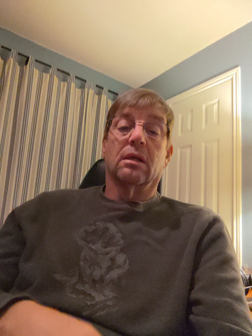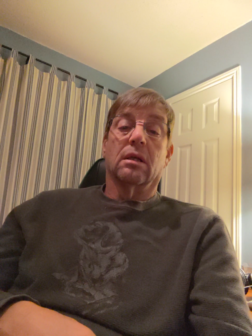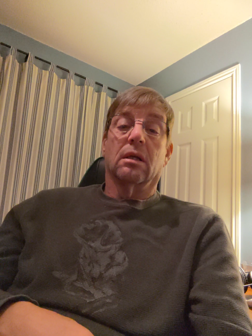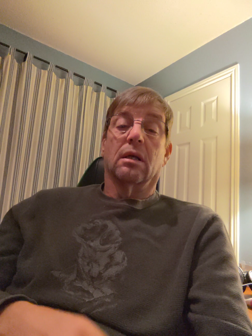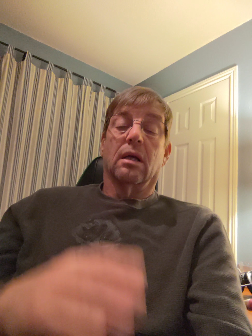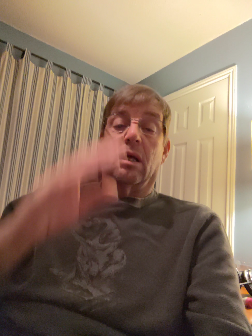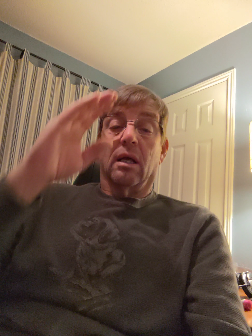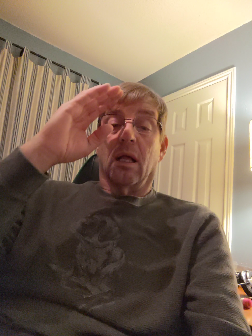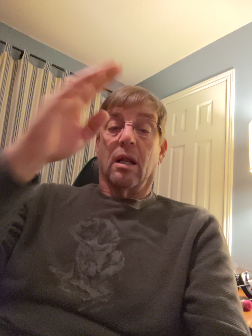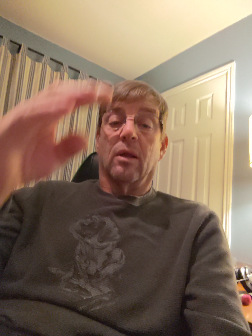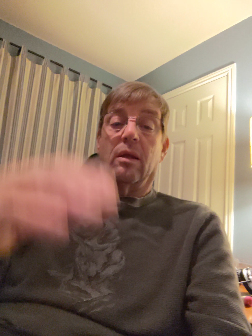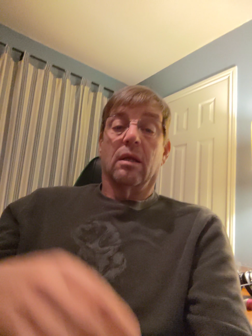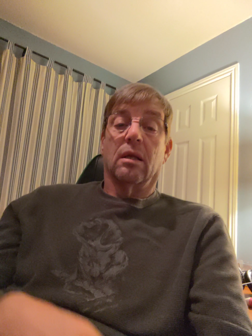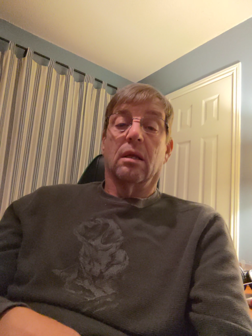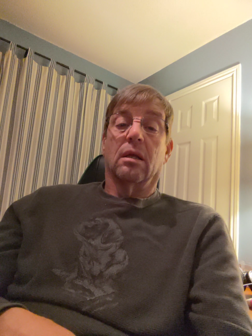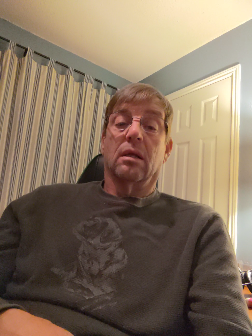hello